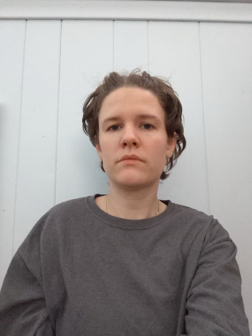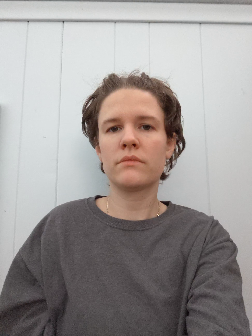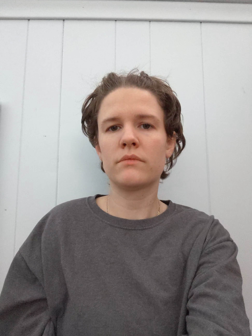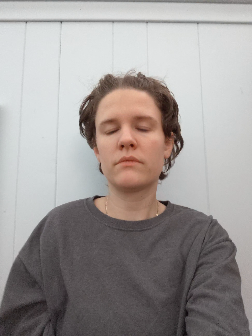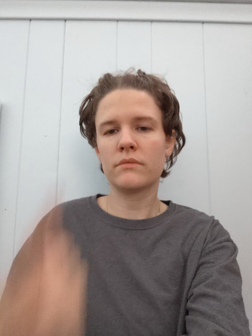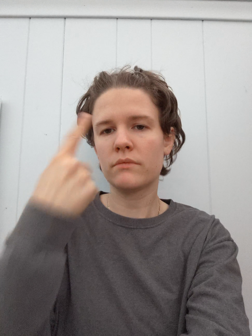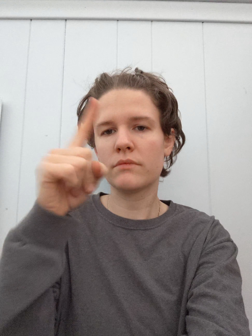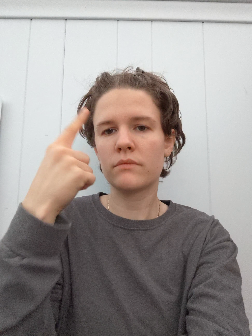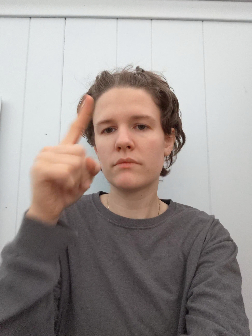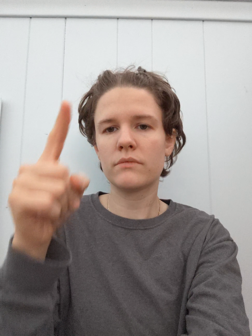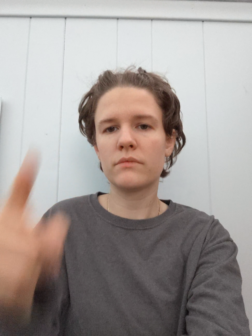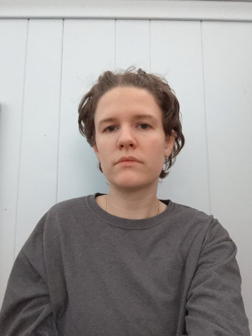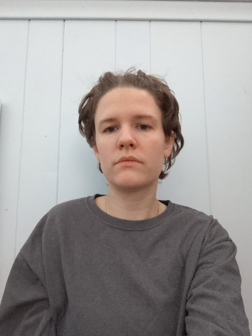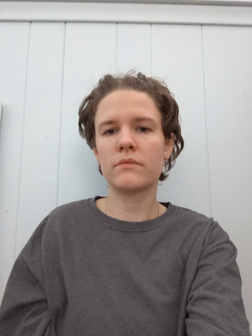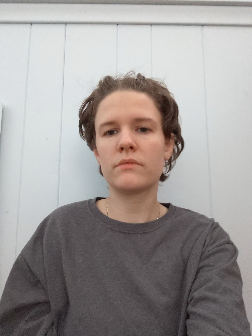for